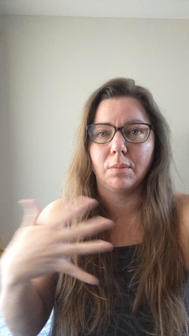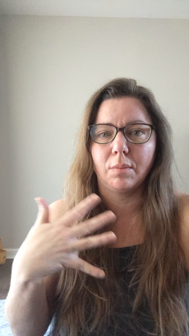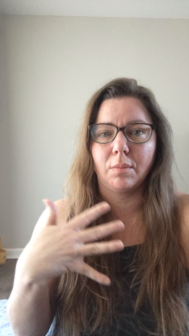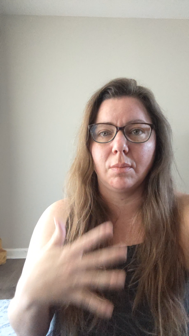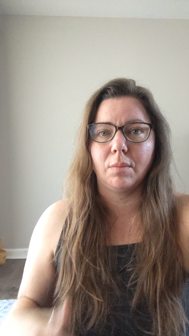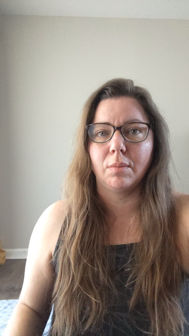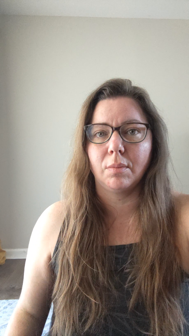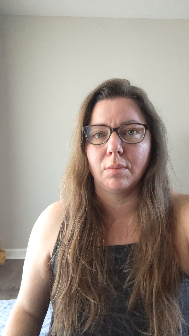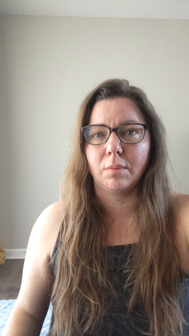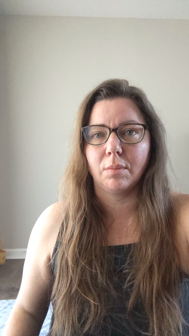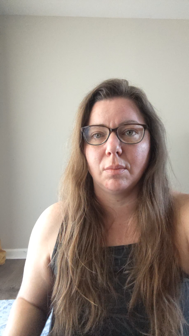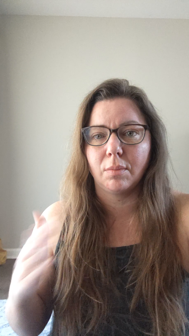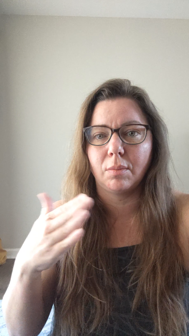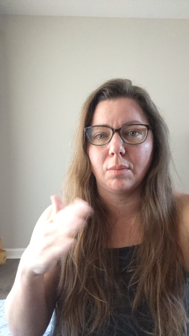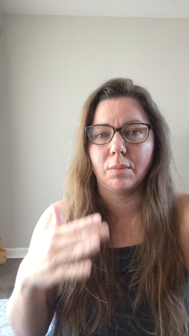share